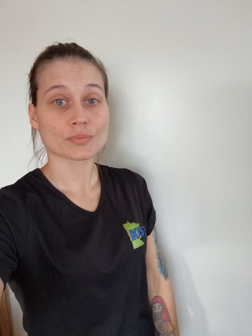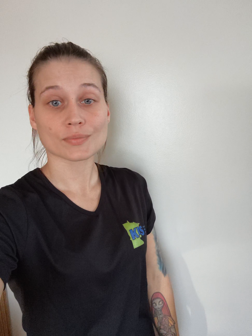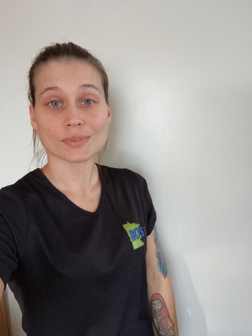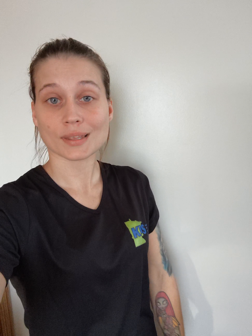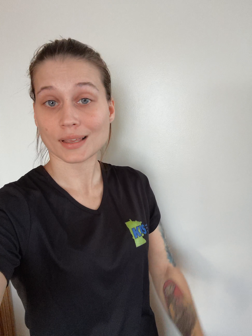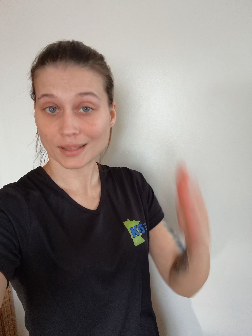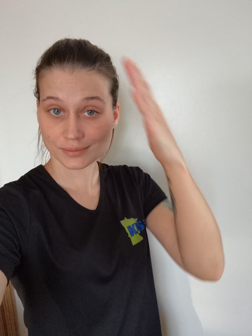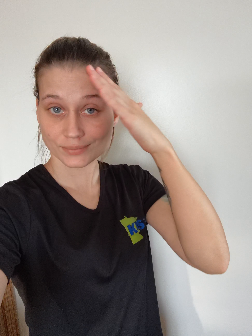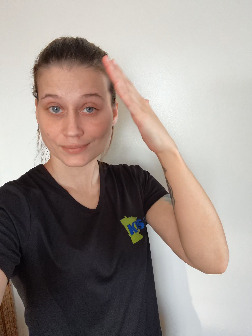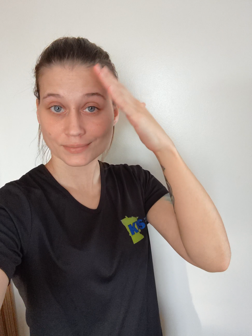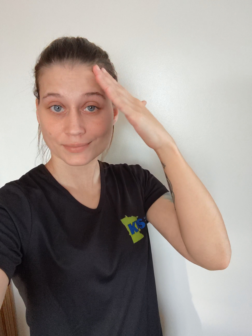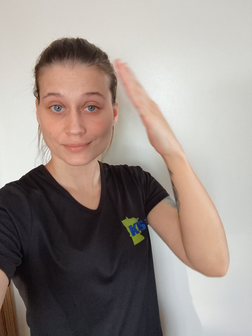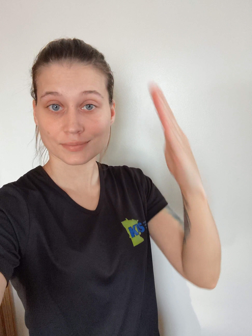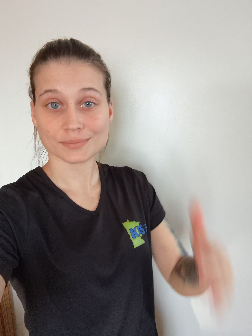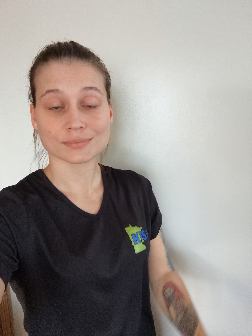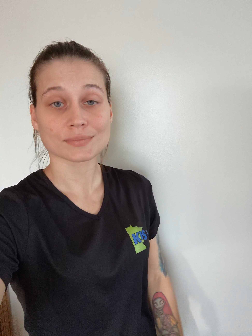hat